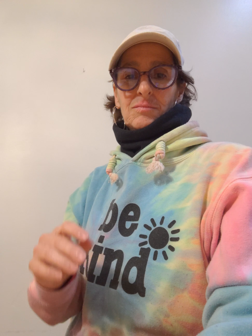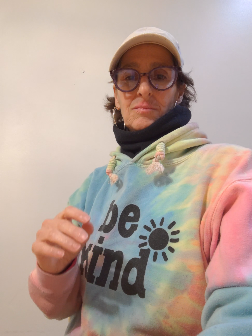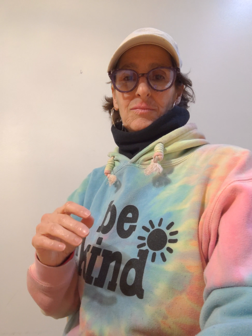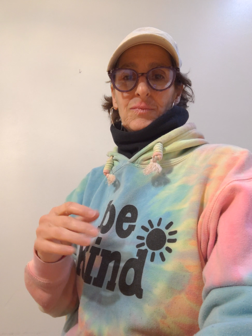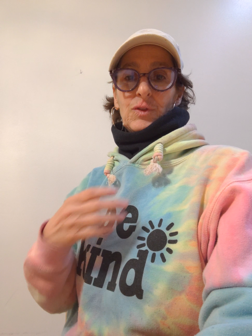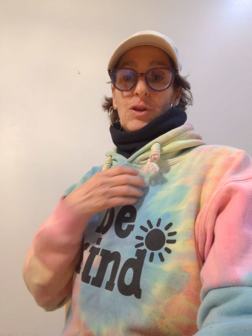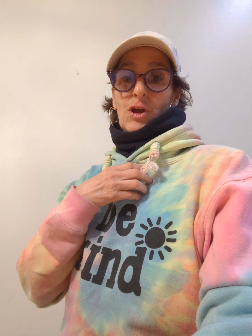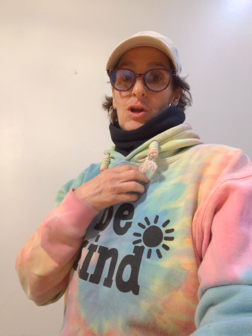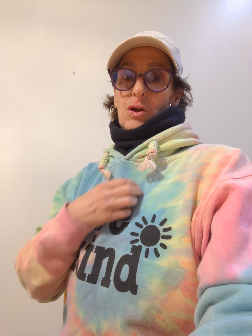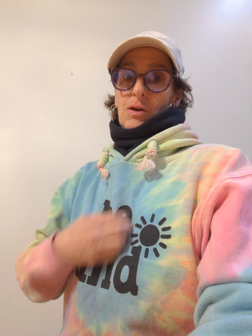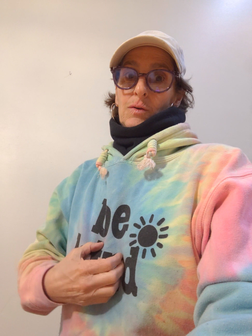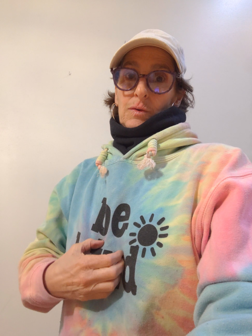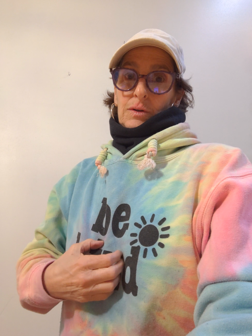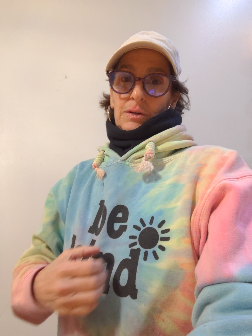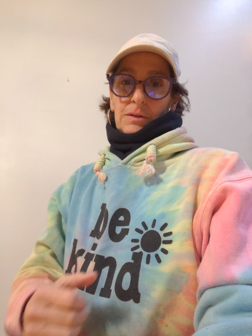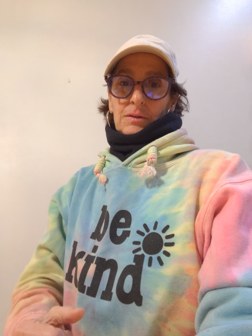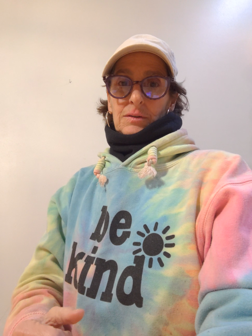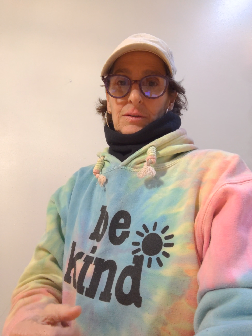hungry